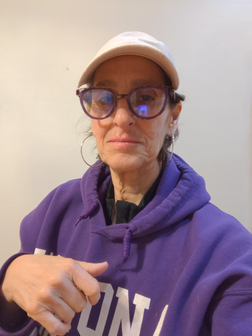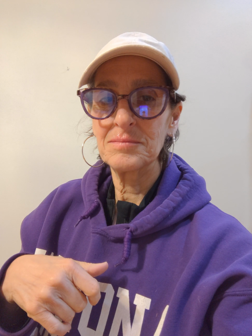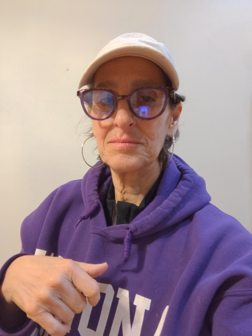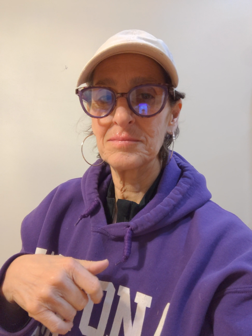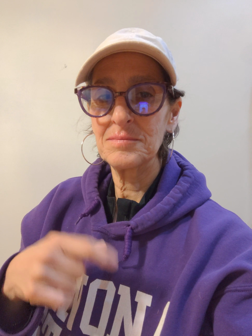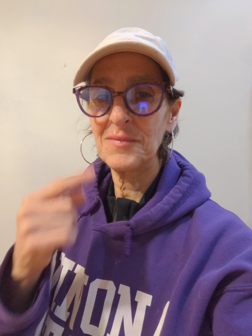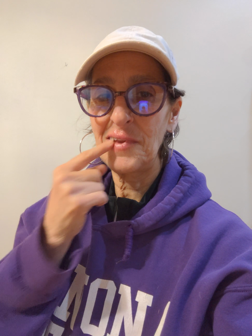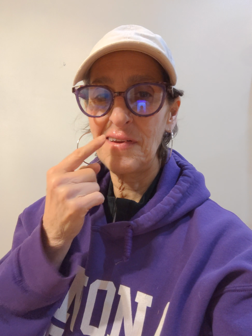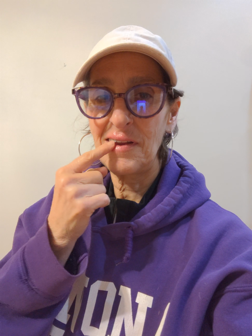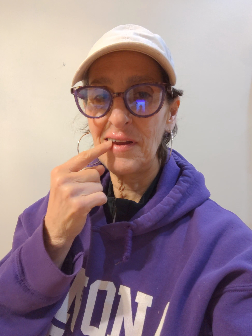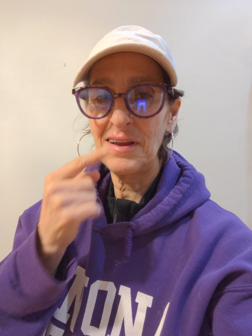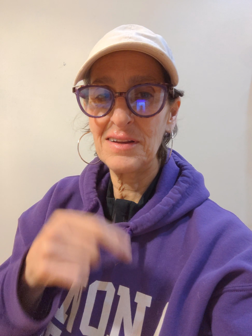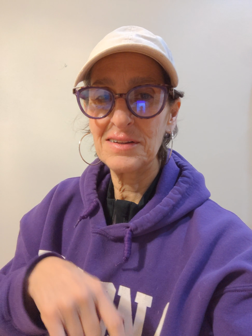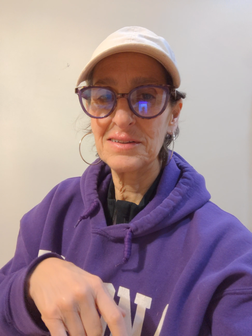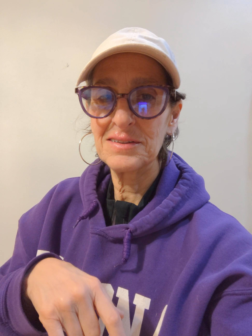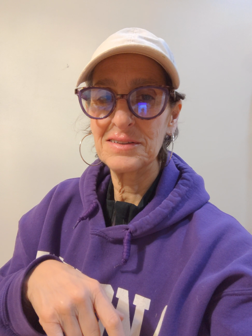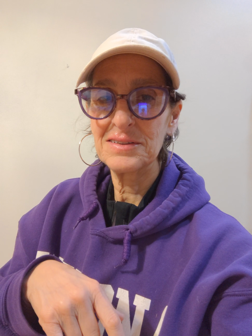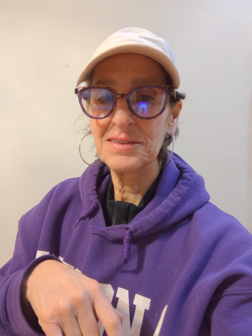tooth